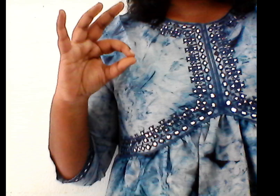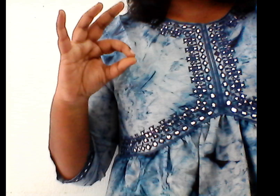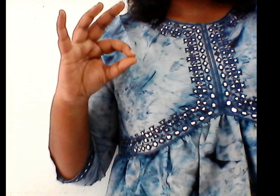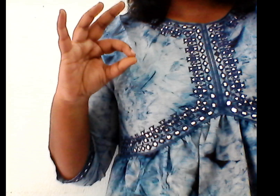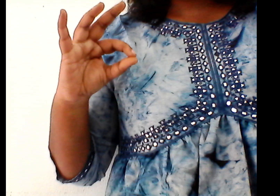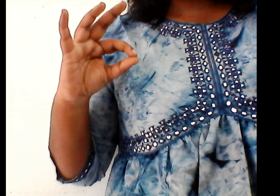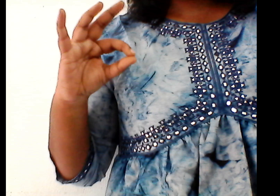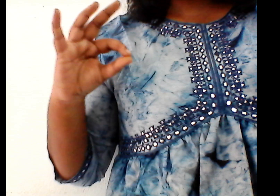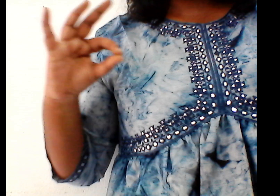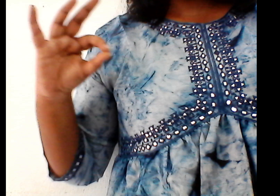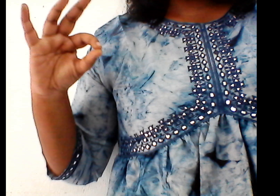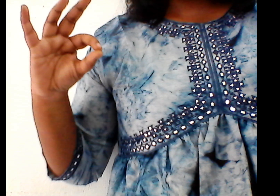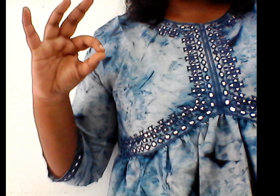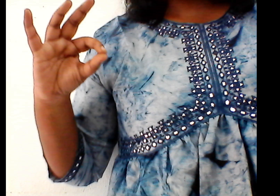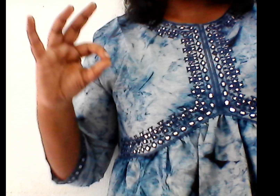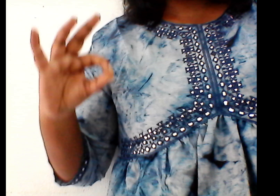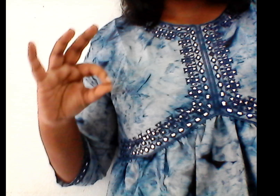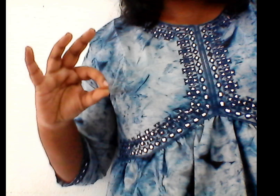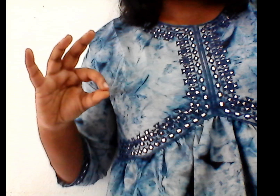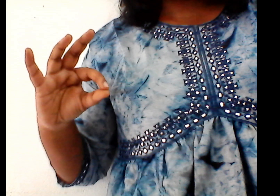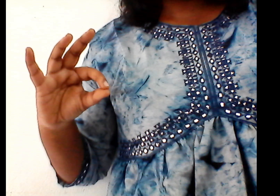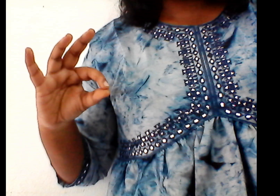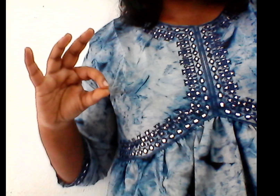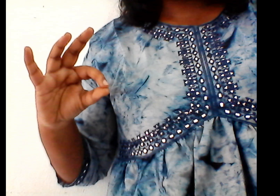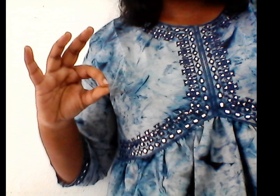ഔ